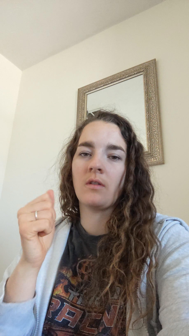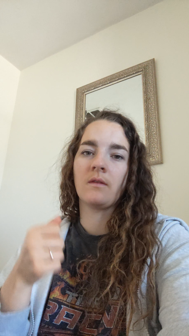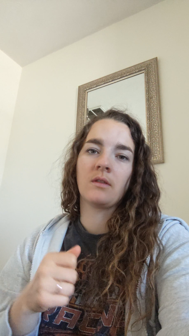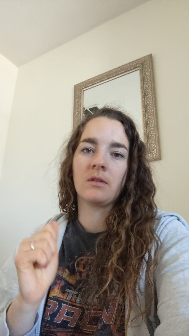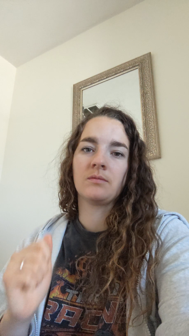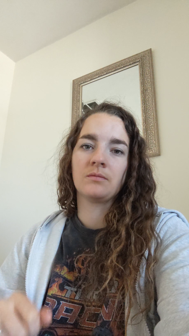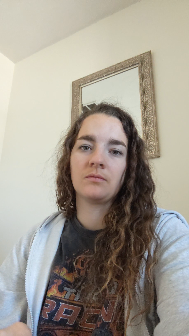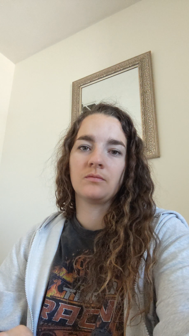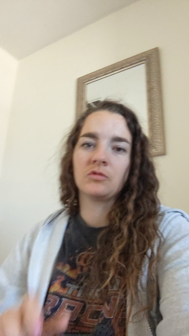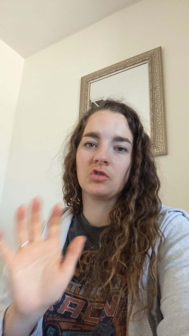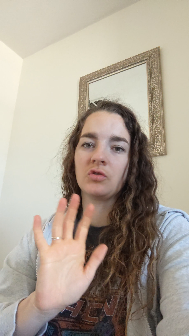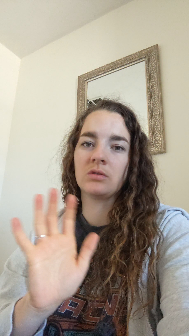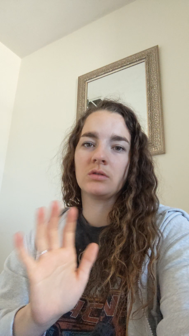cheese